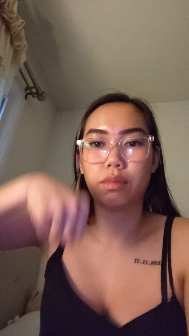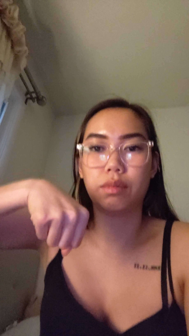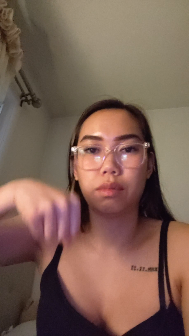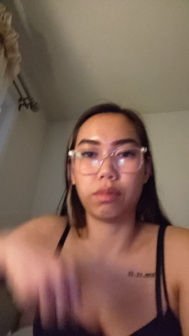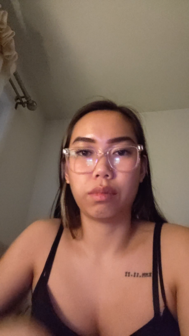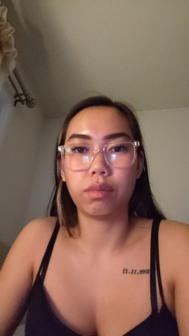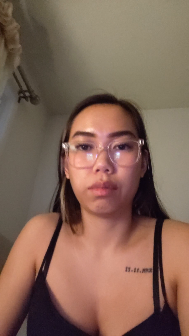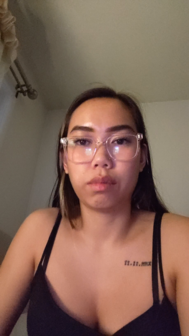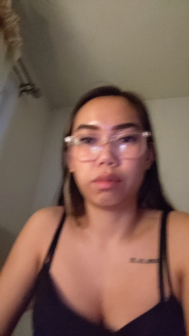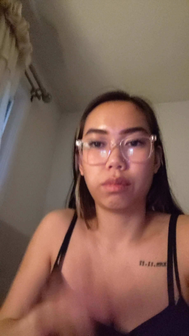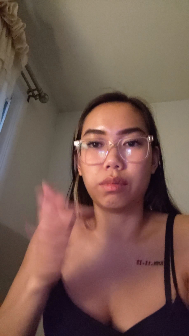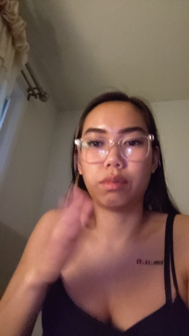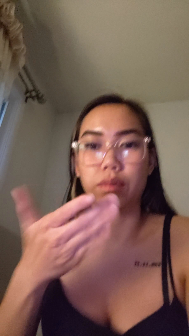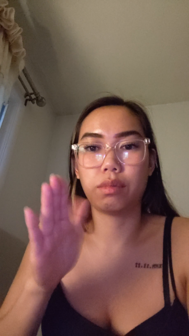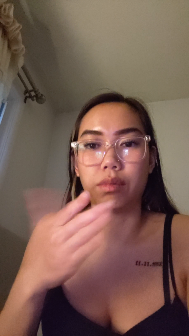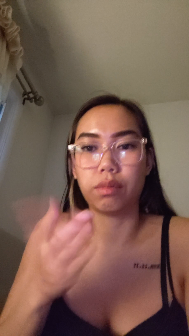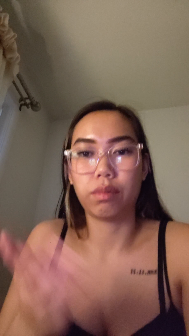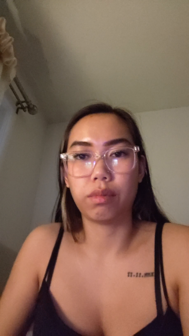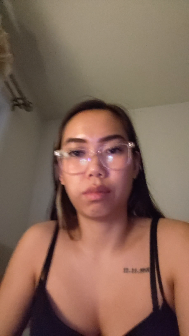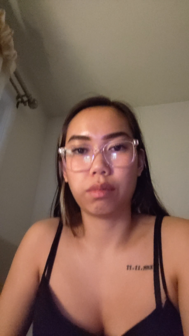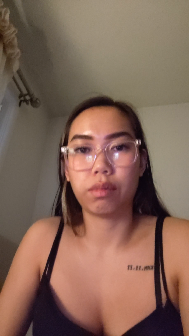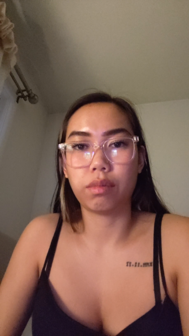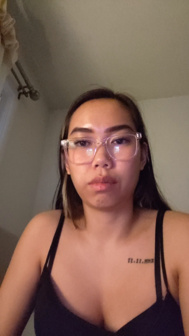share